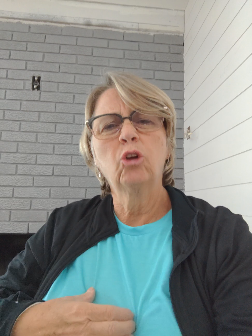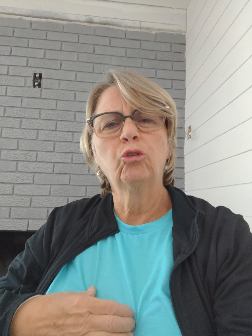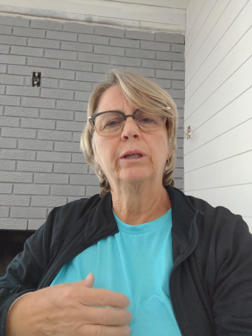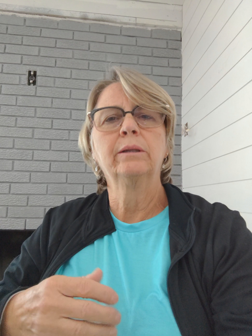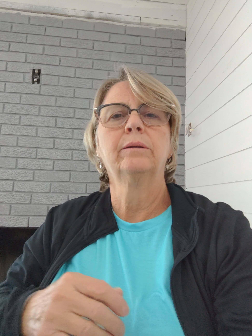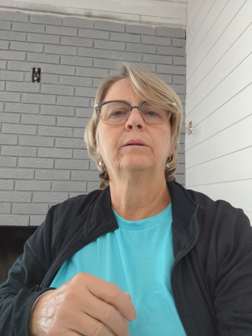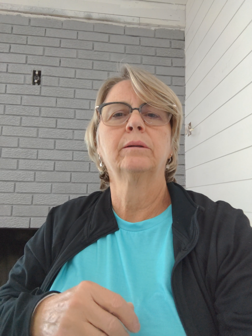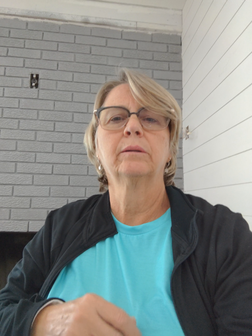hungry